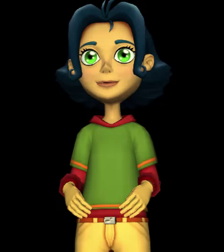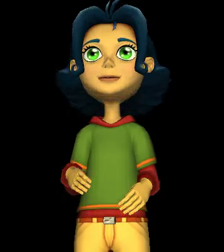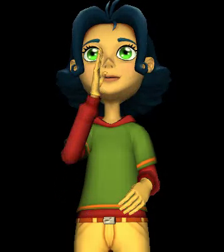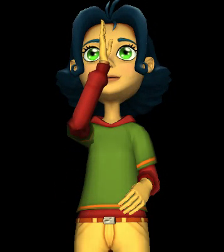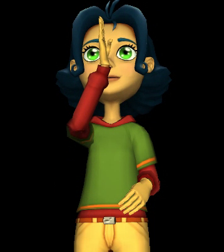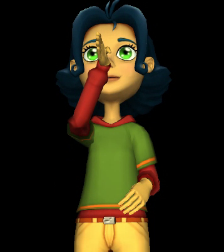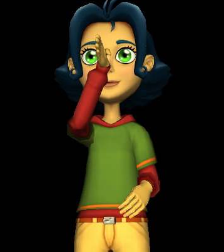اتجاه